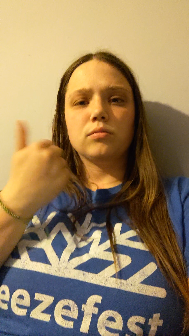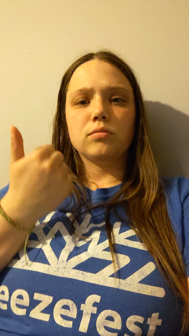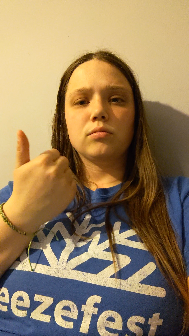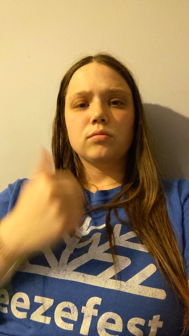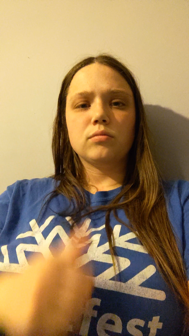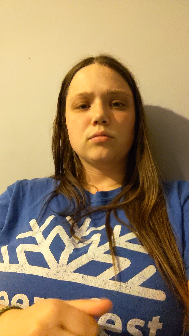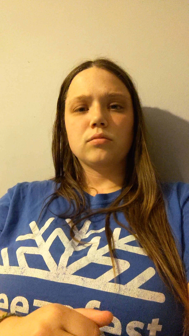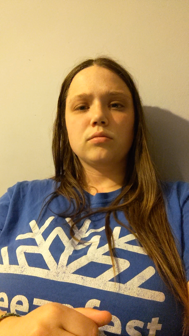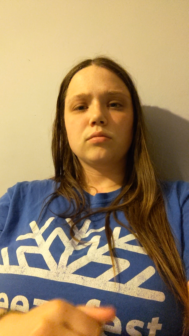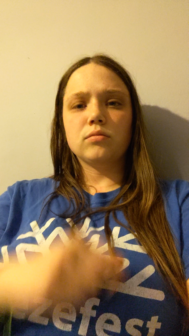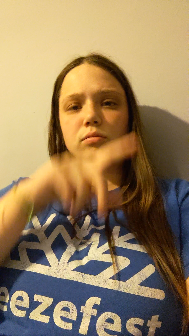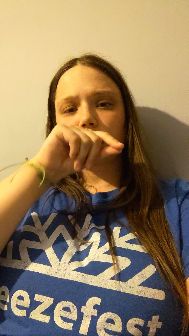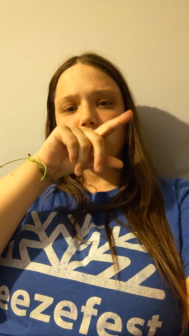chicken